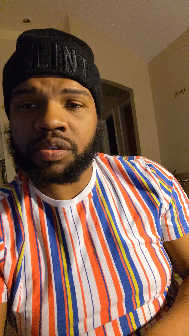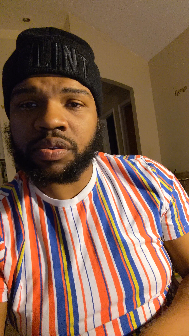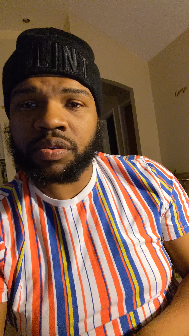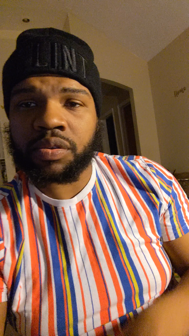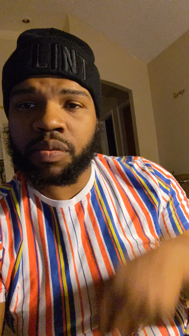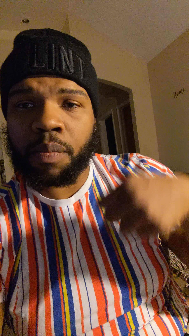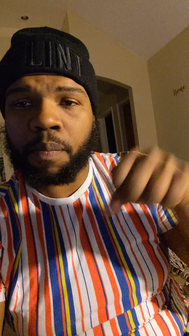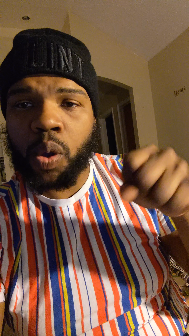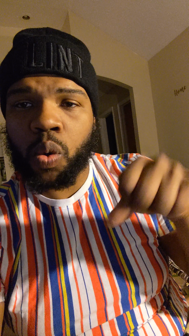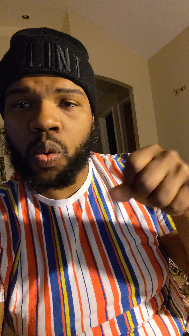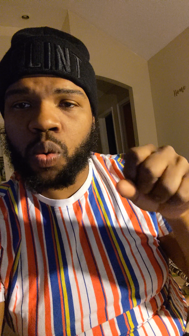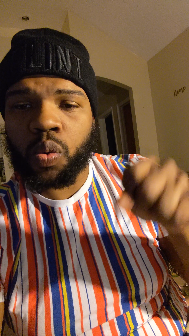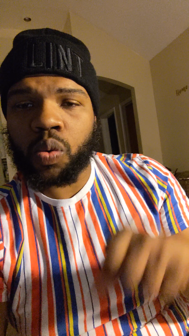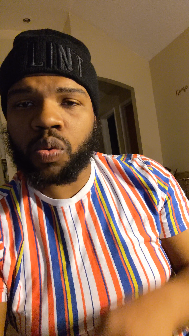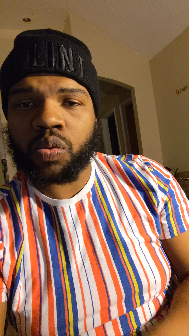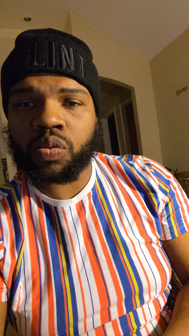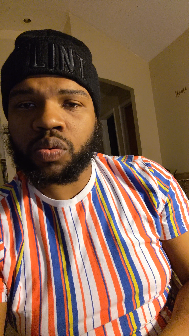motorcycle